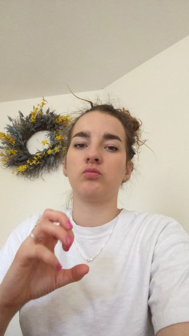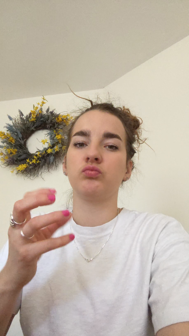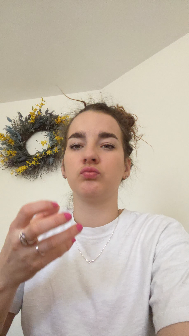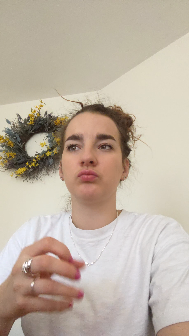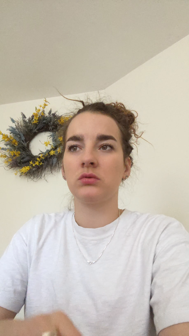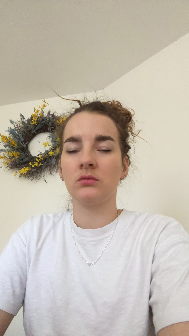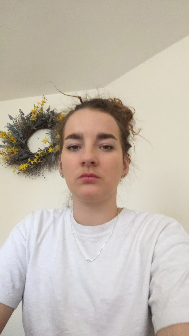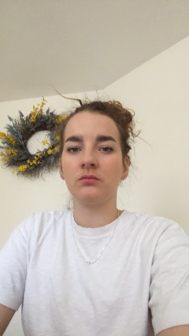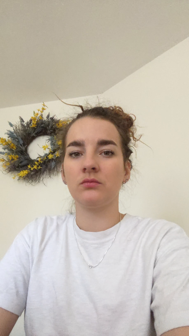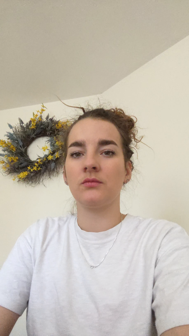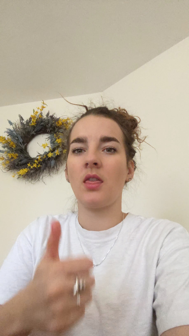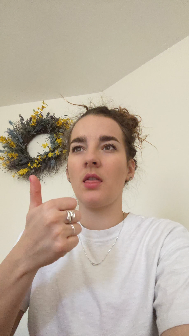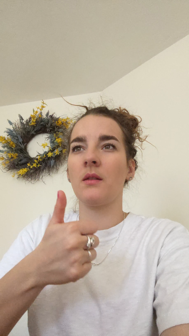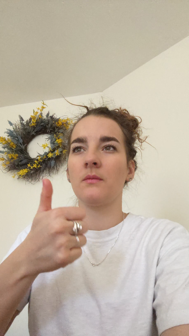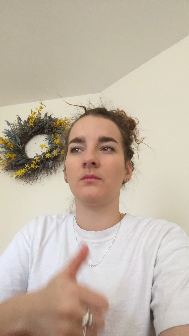help